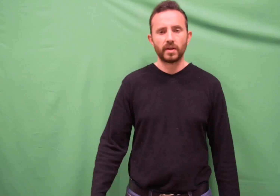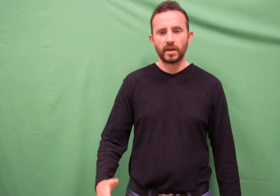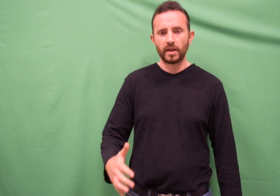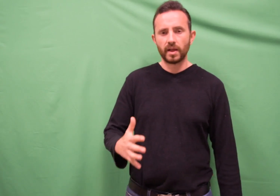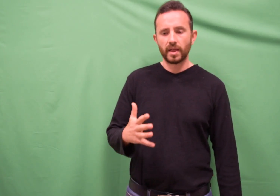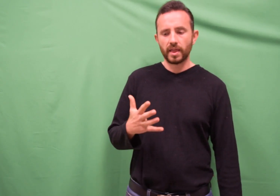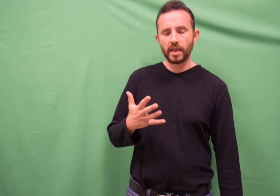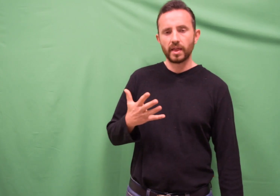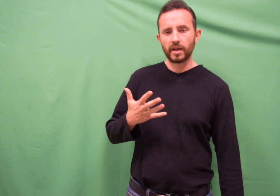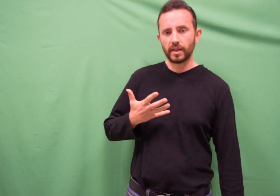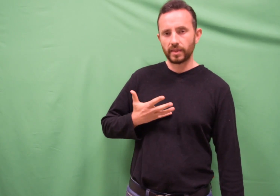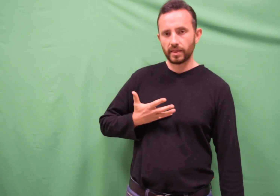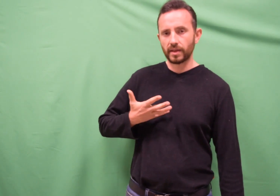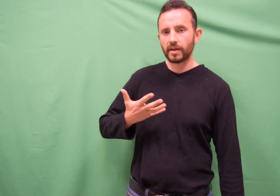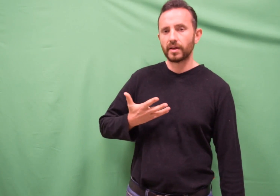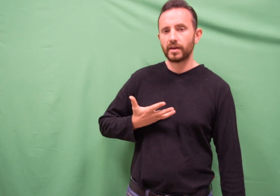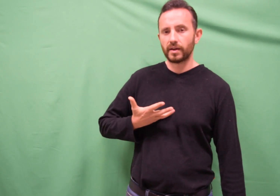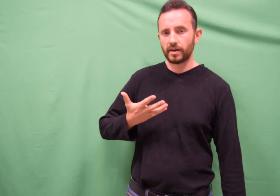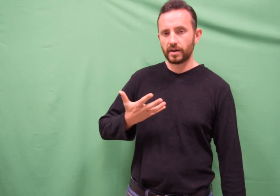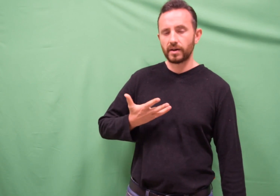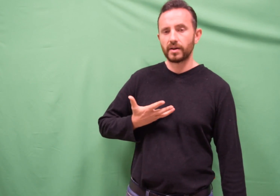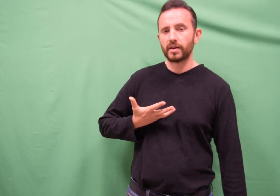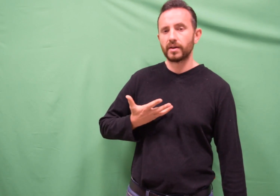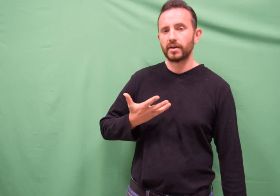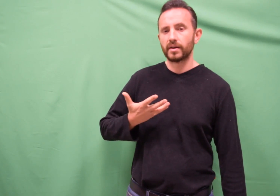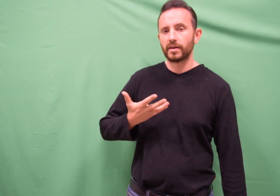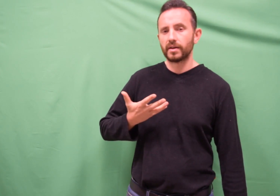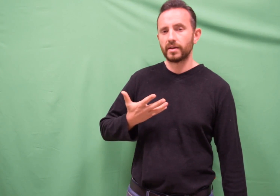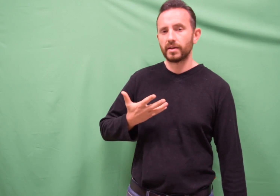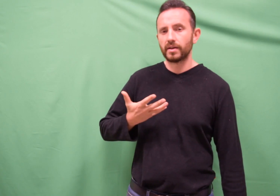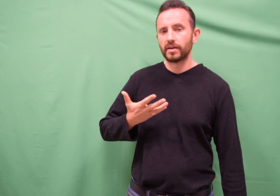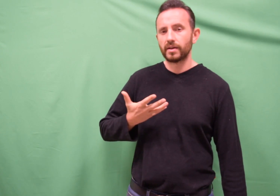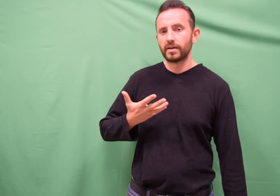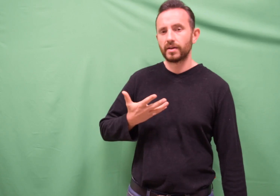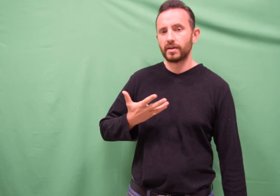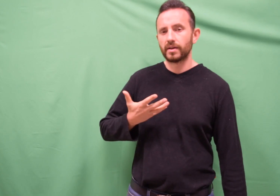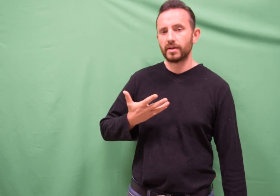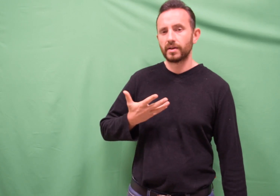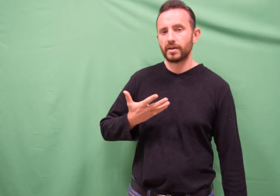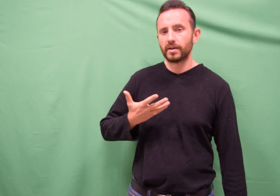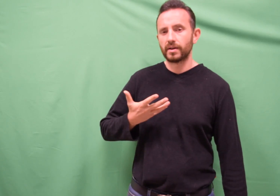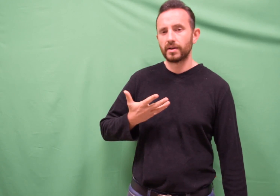tener